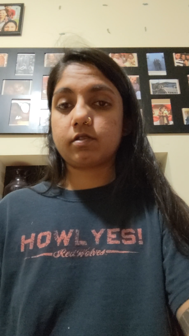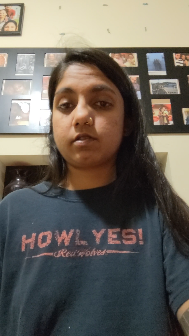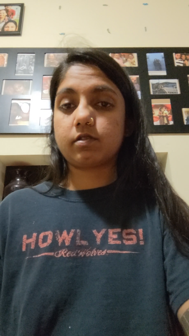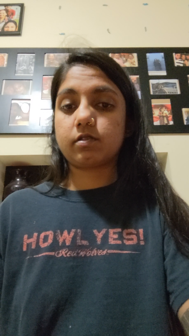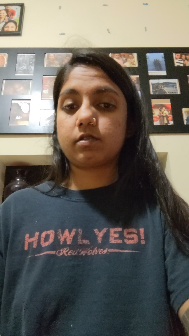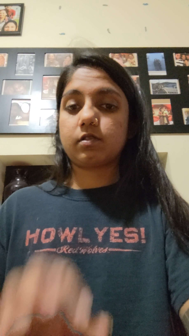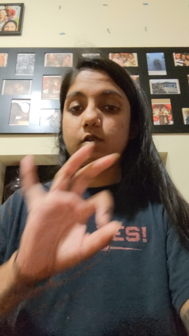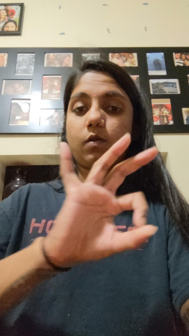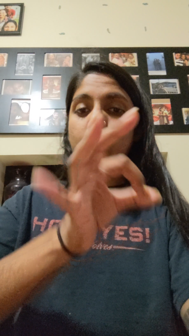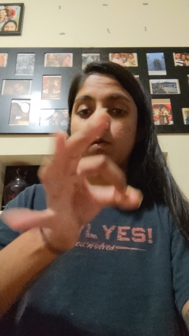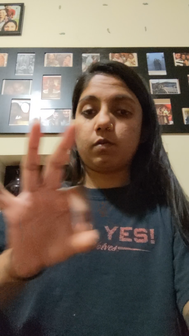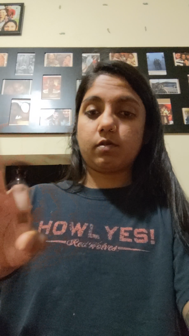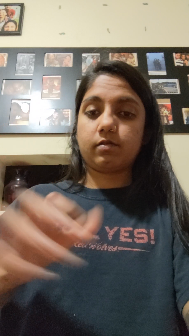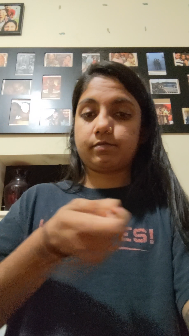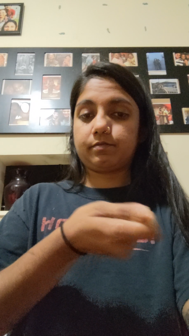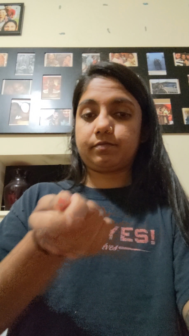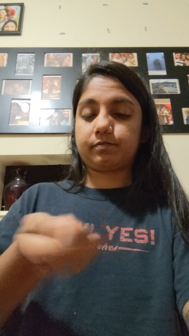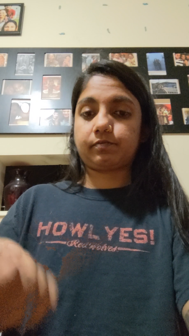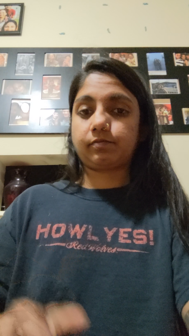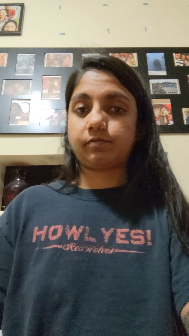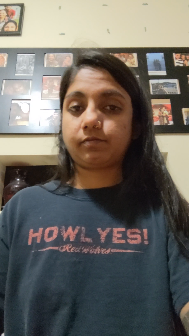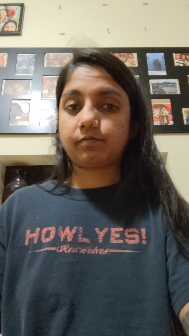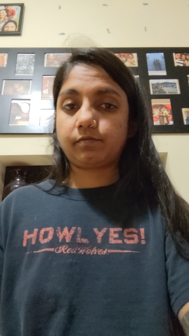hose